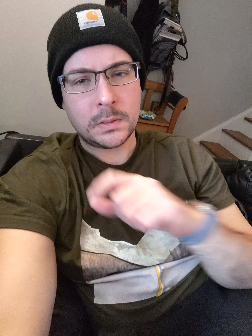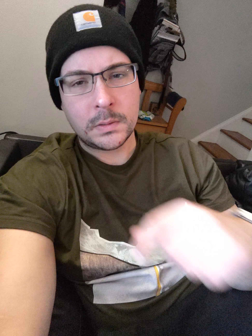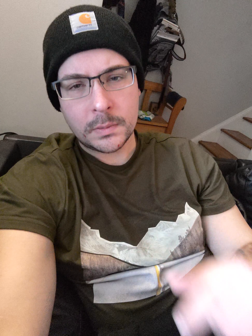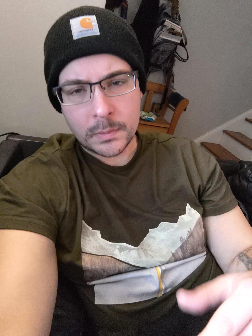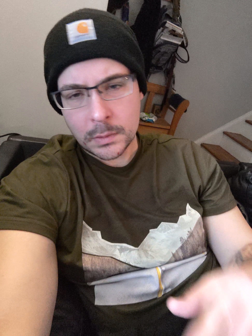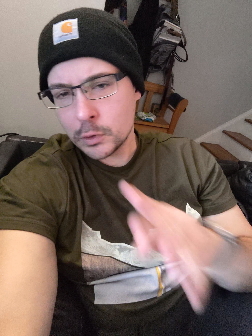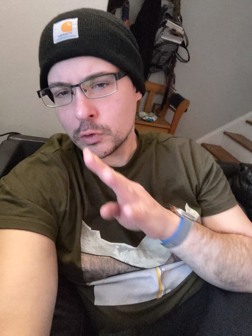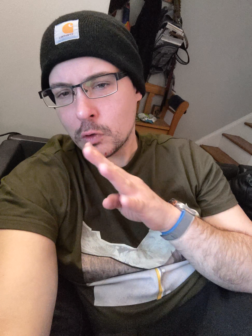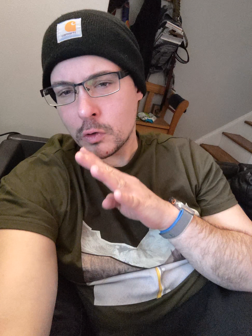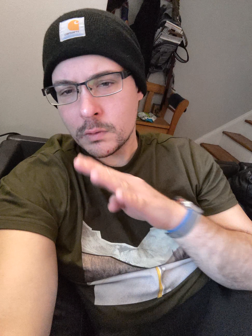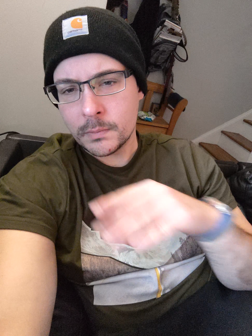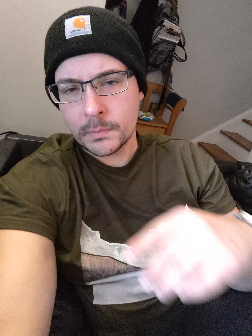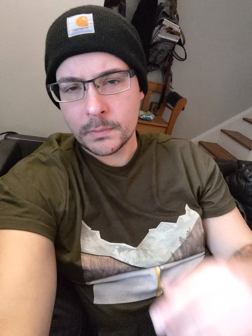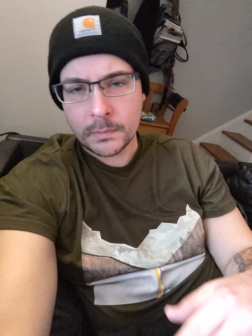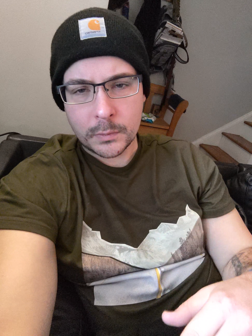talk